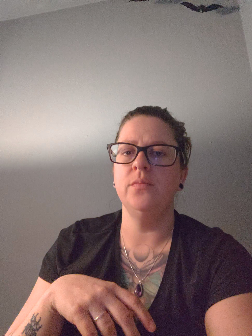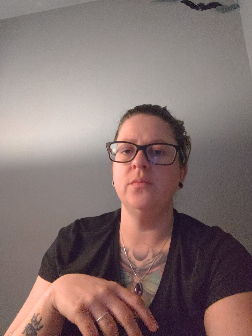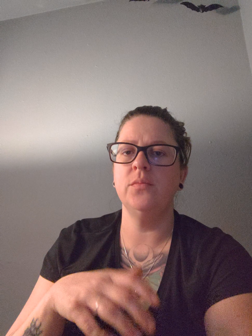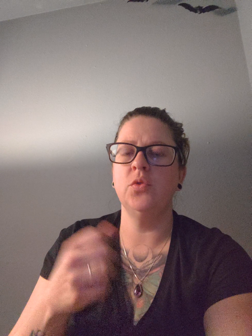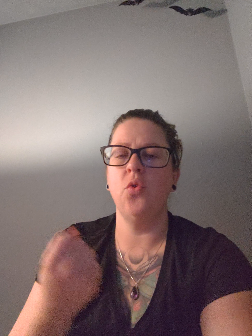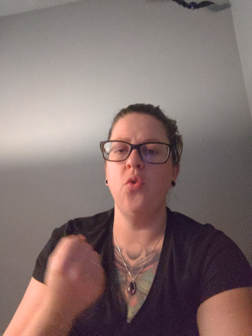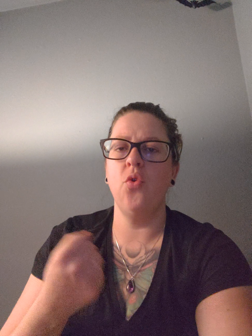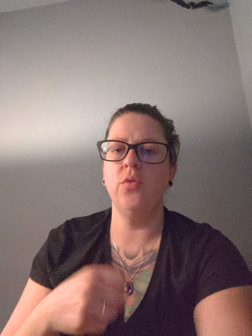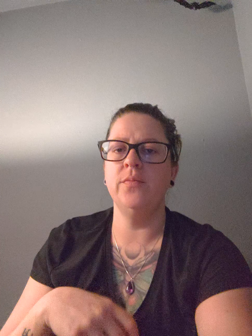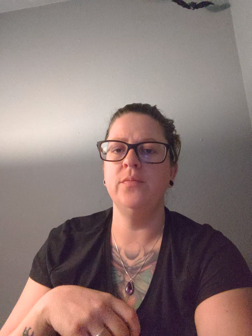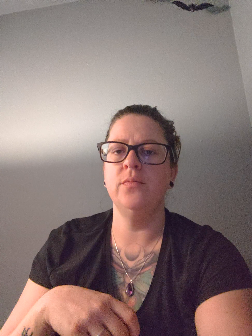car